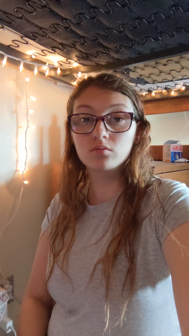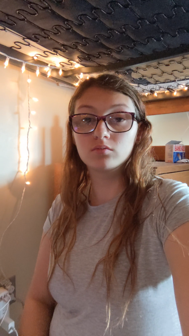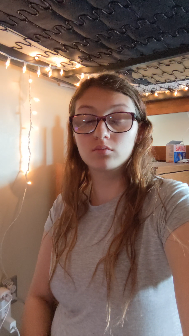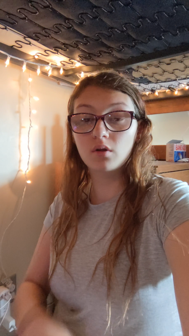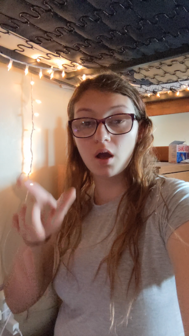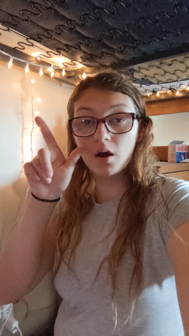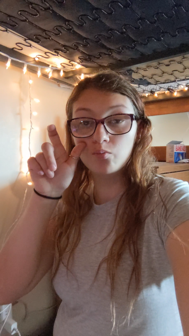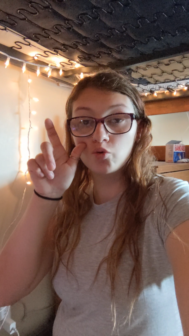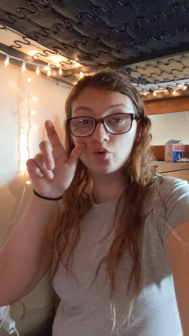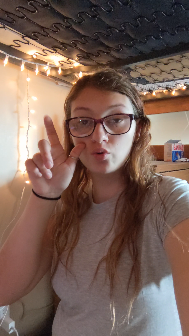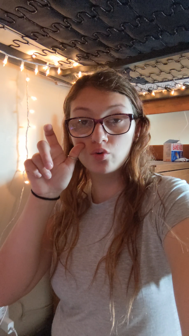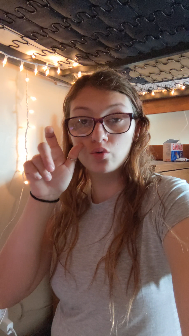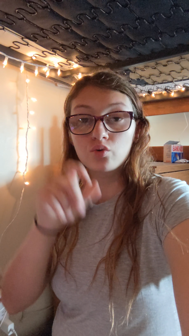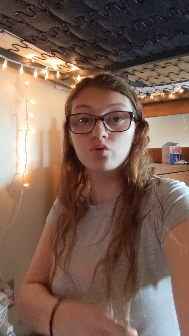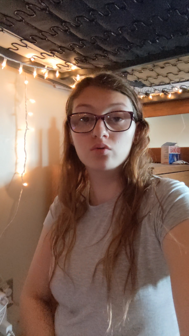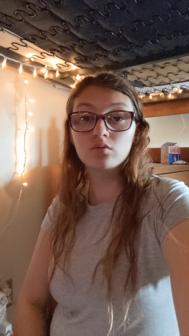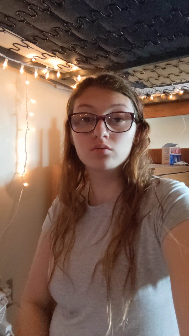camera